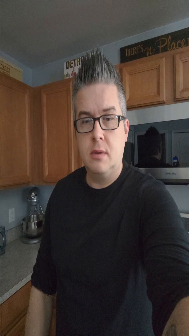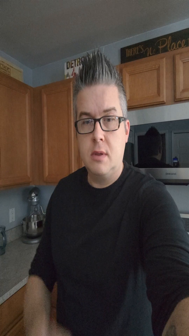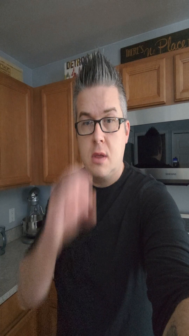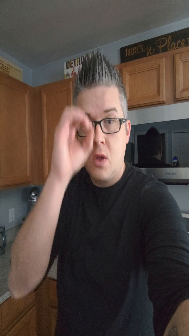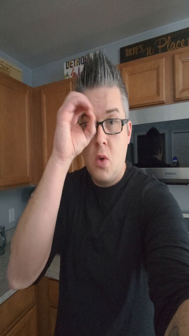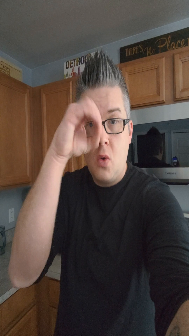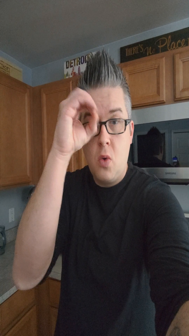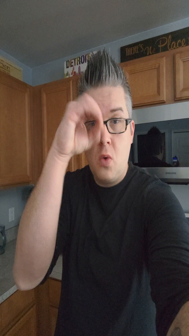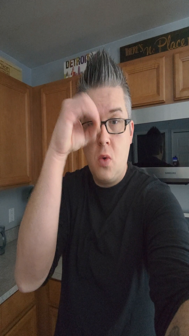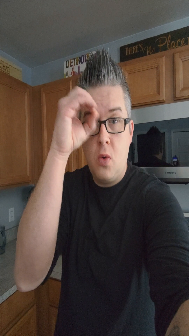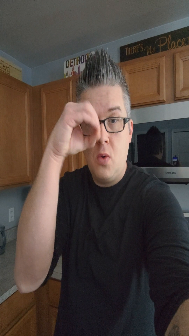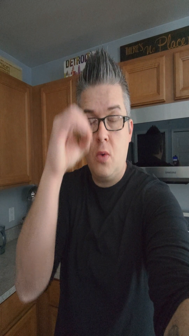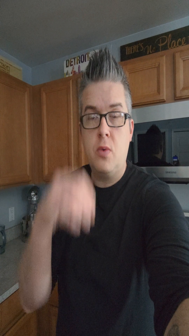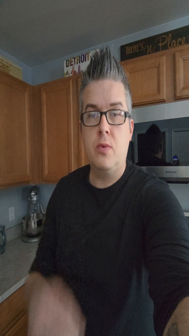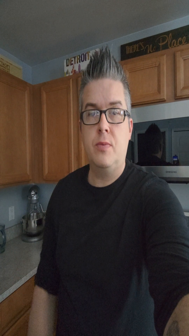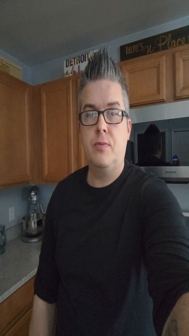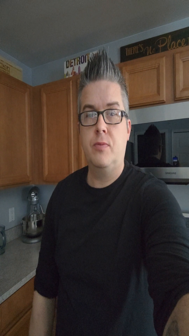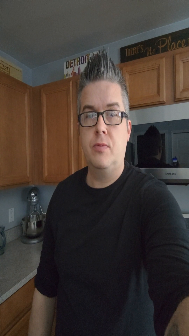owl